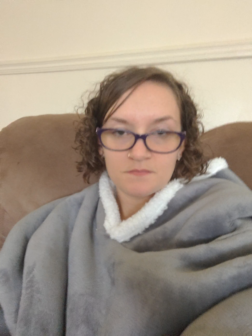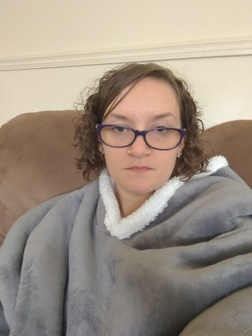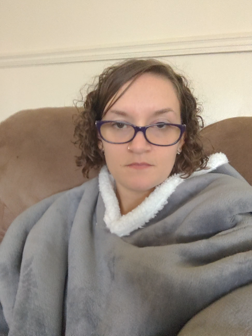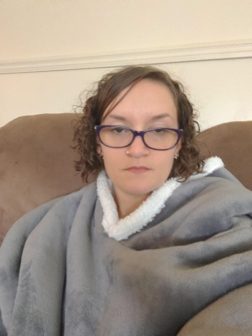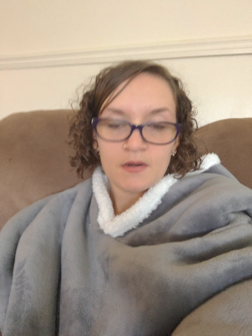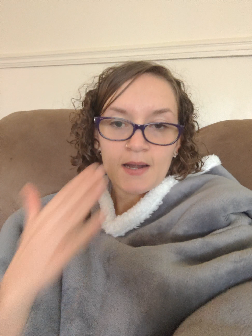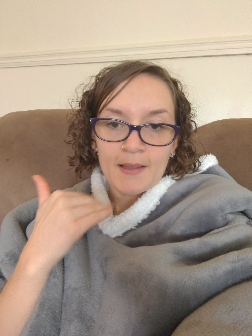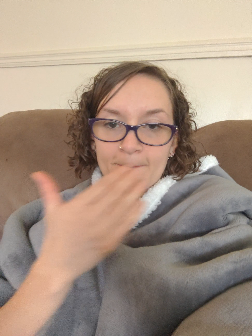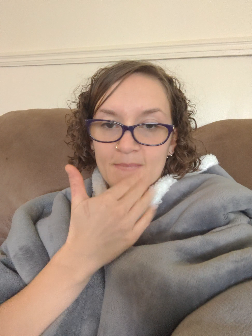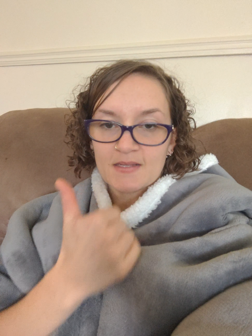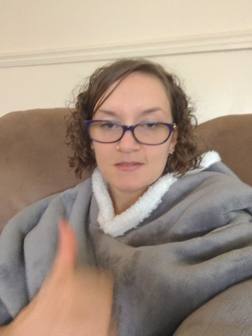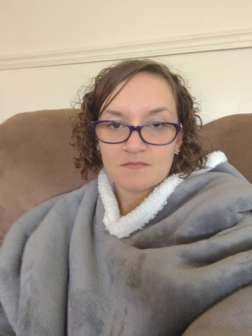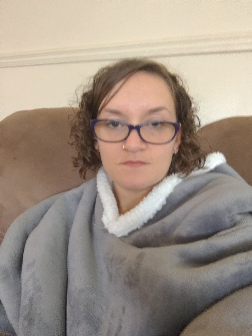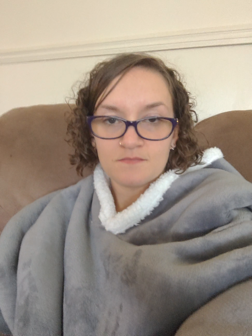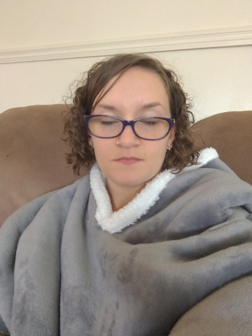napkin